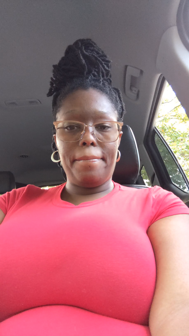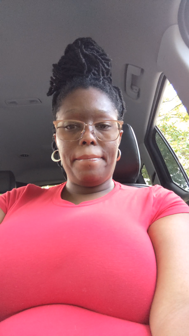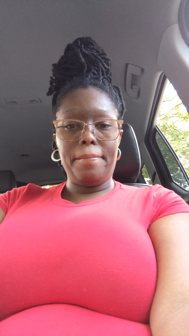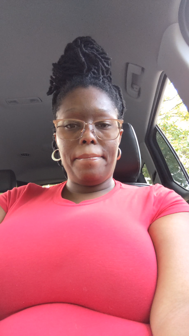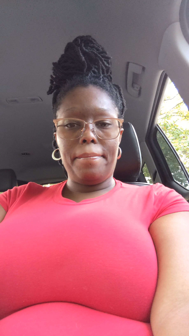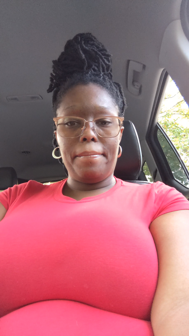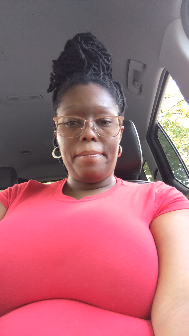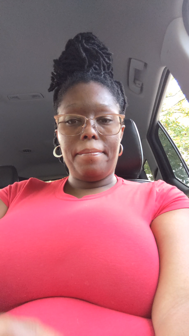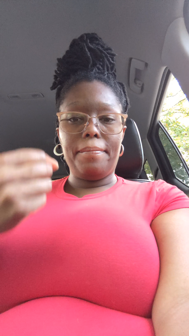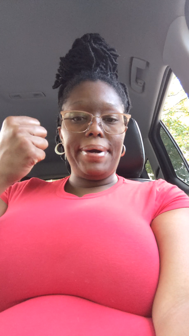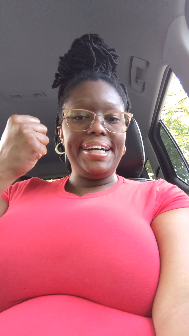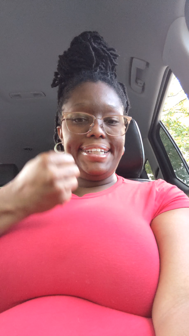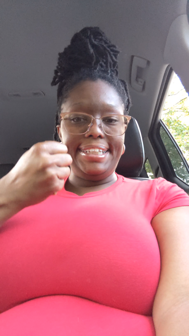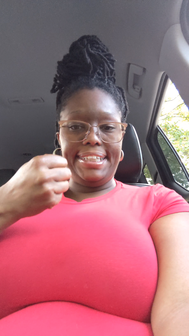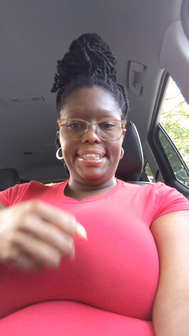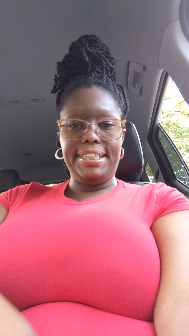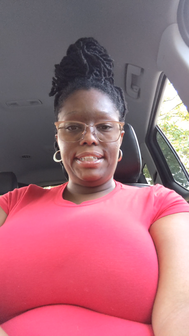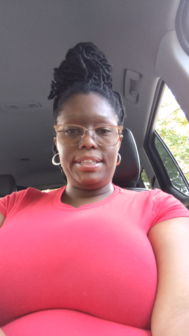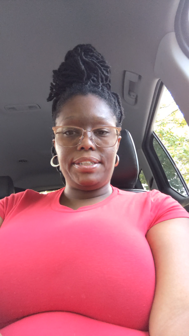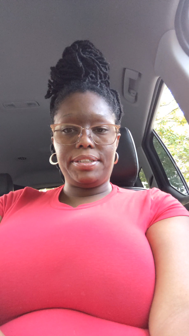hit